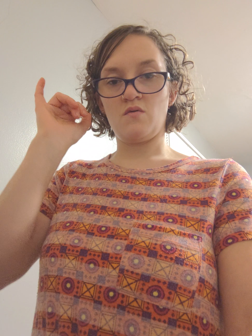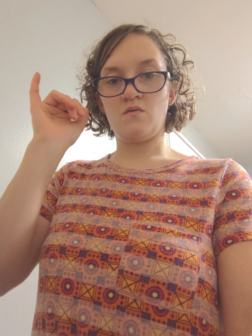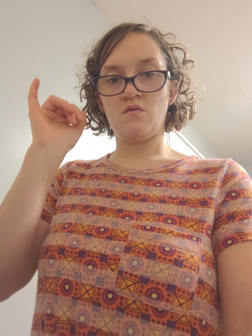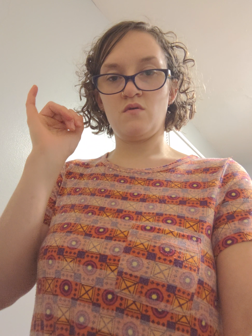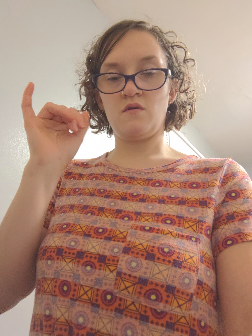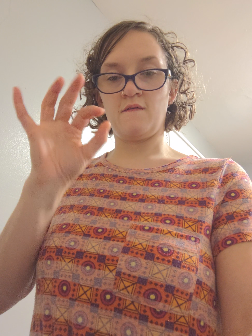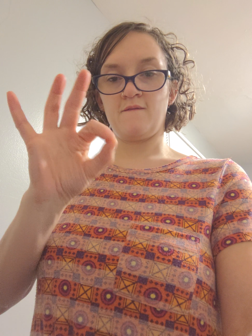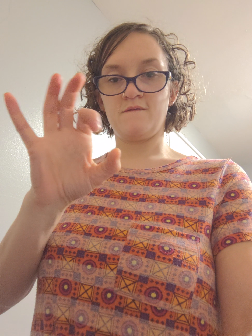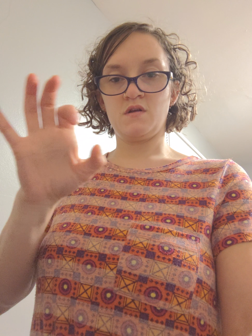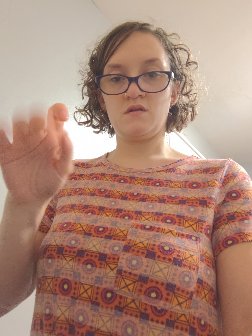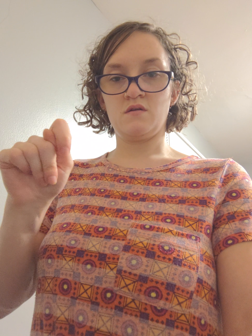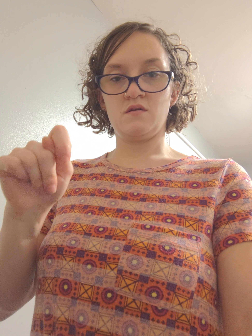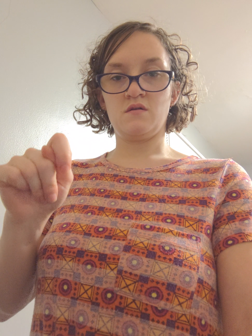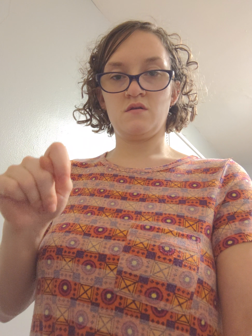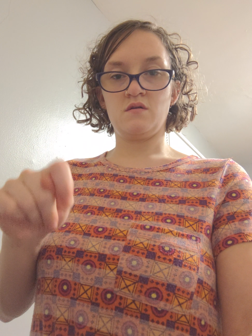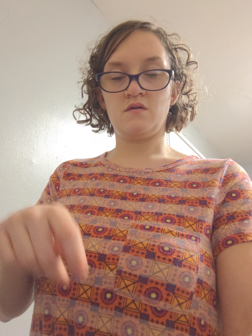feet